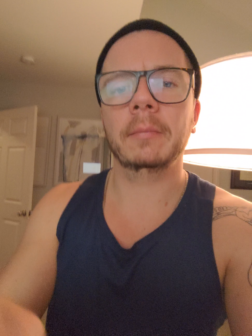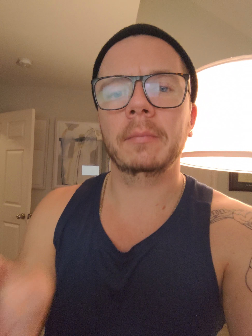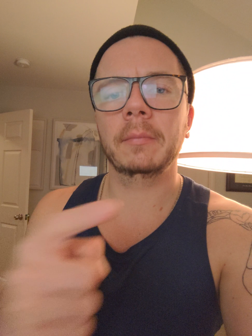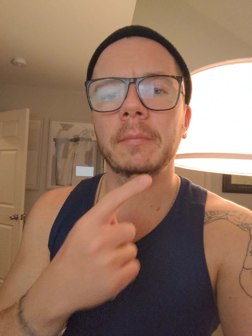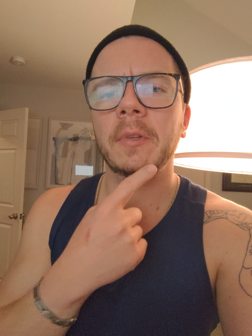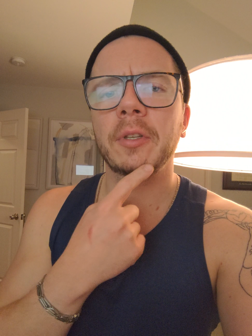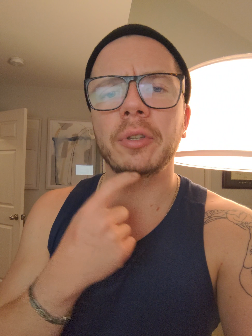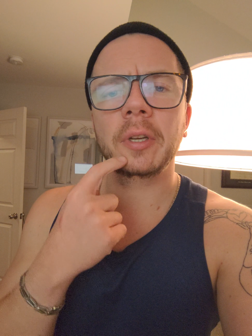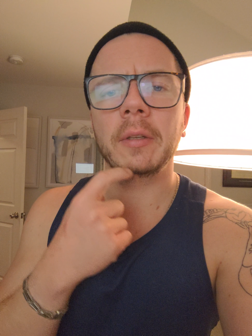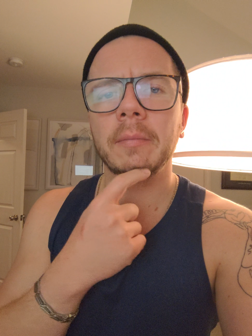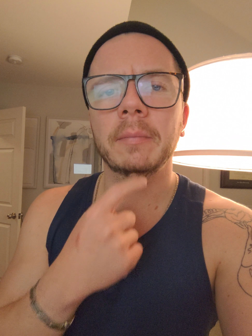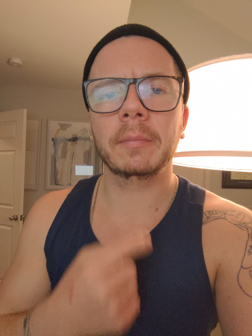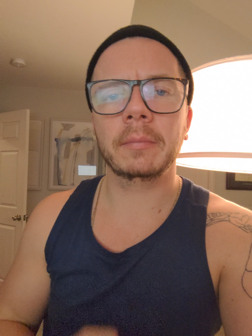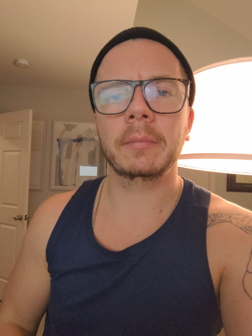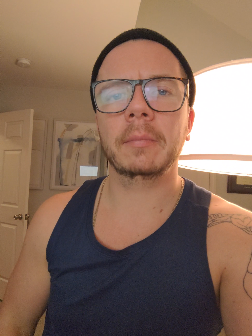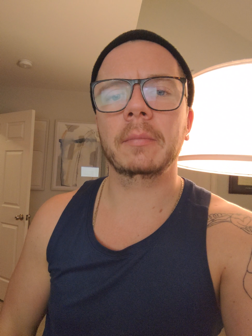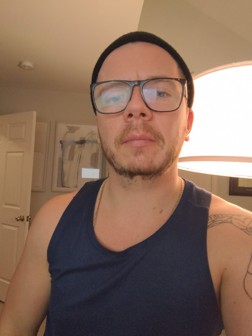chin